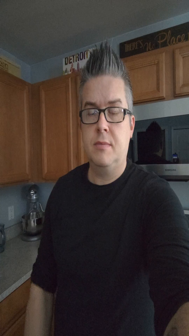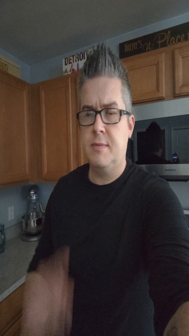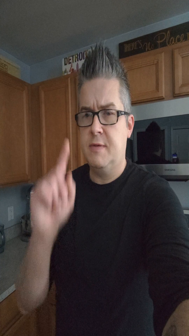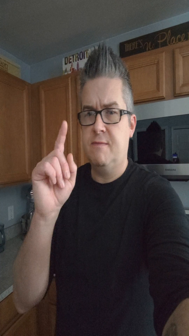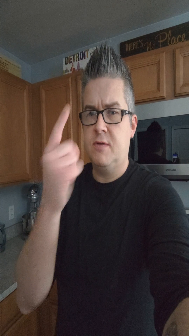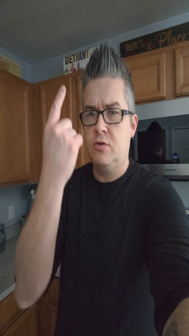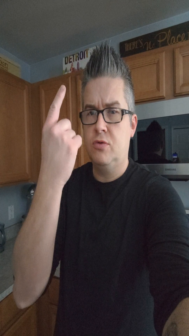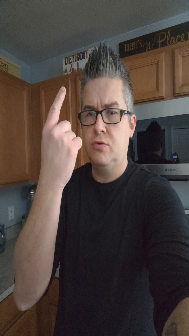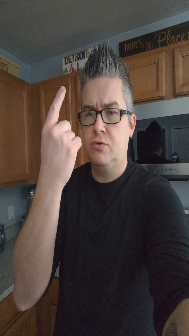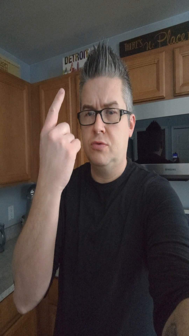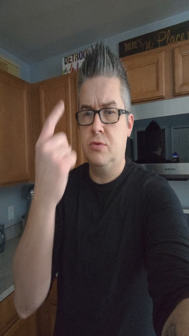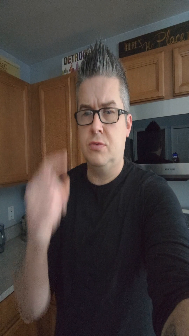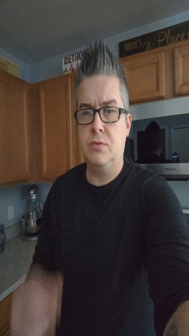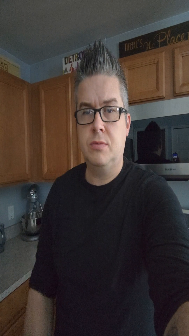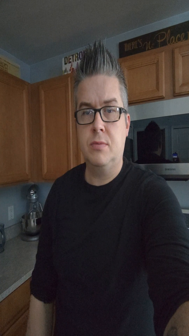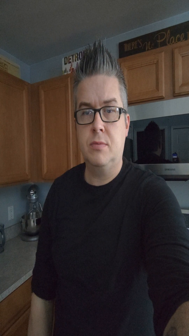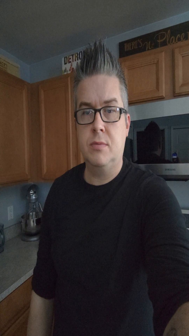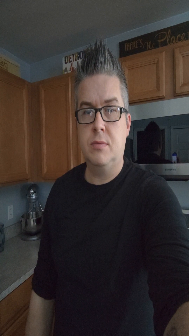first